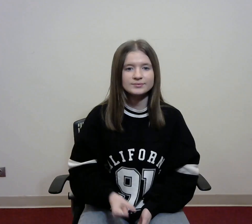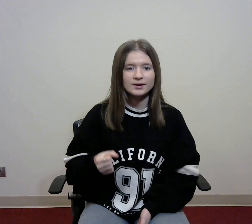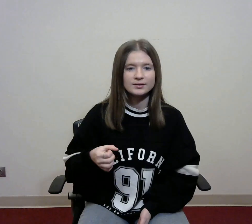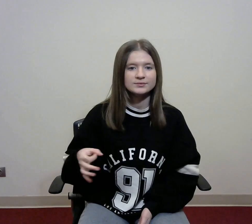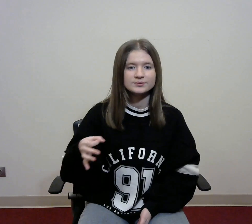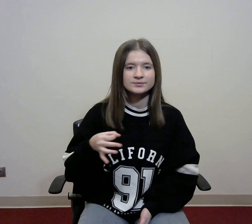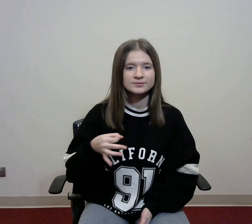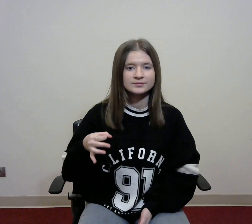abşeron rayon